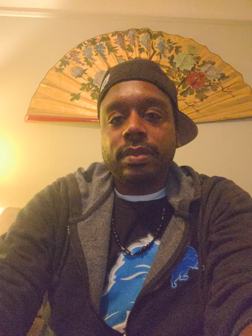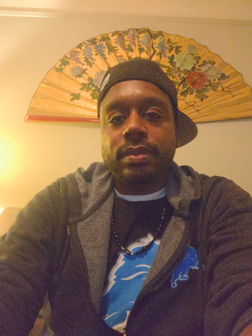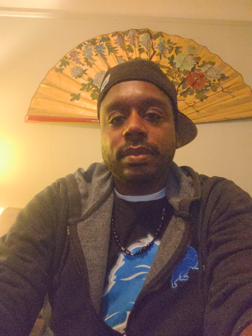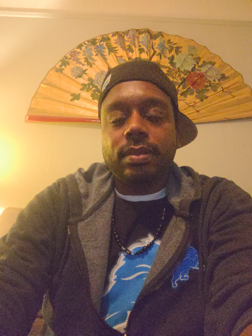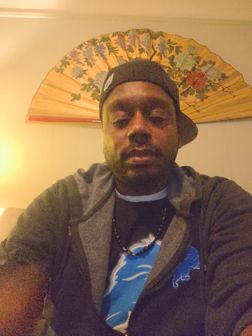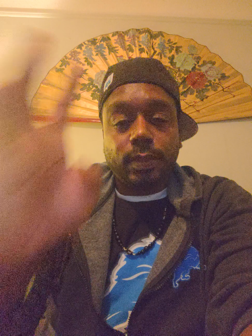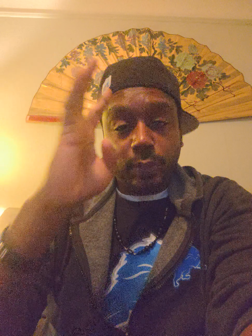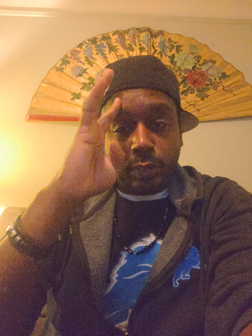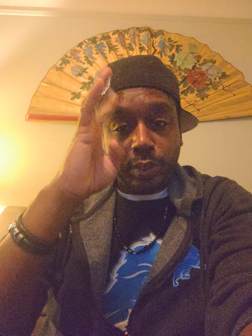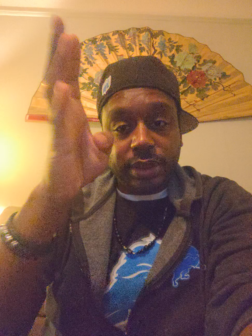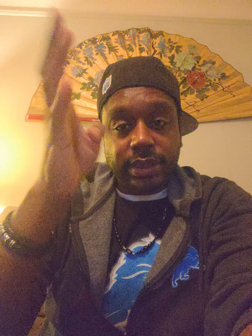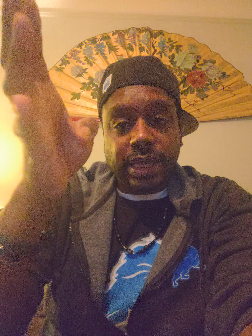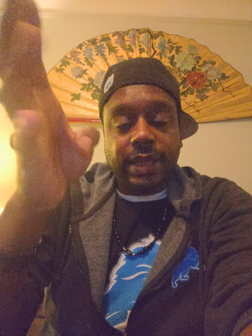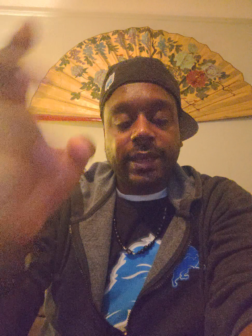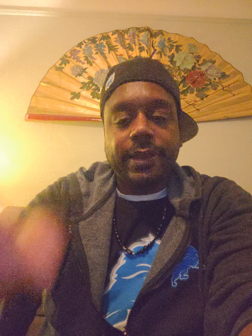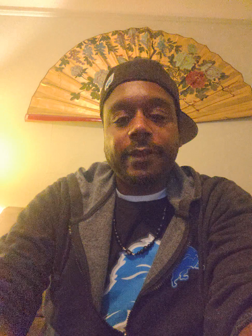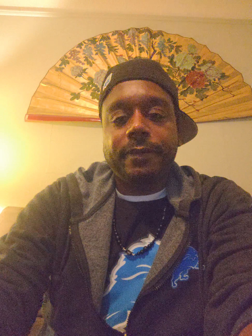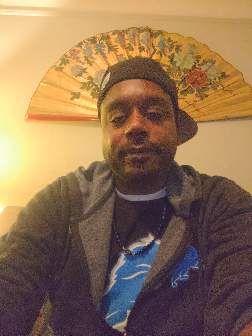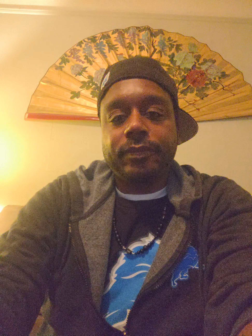pretend